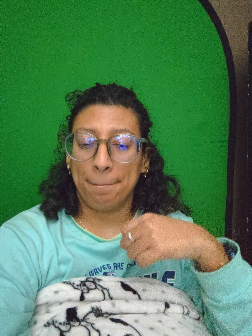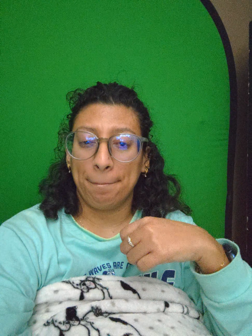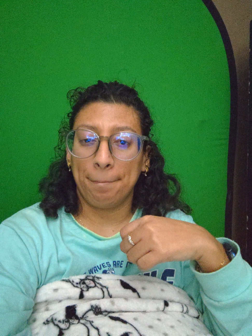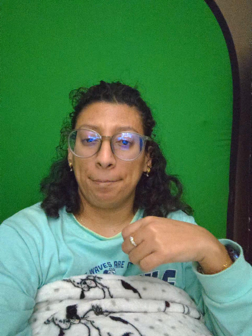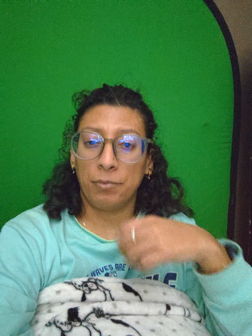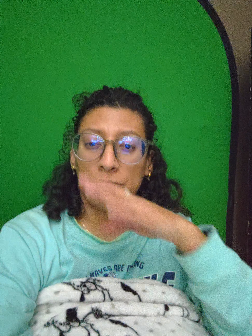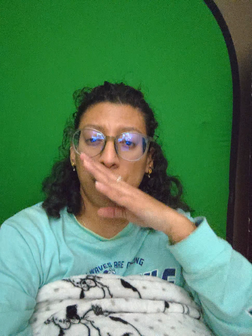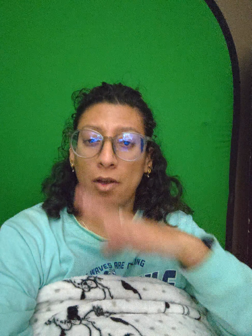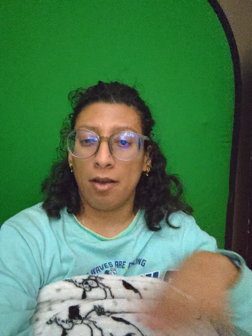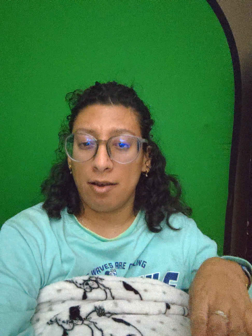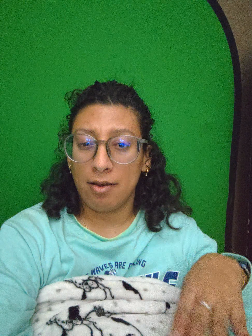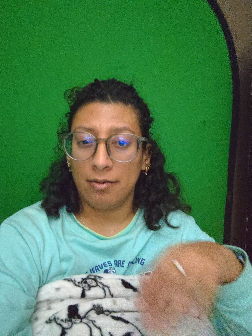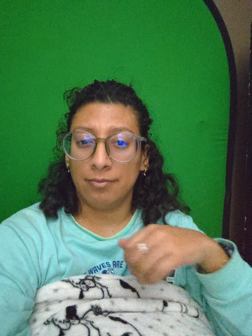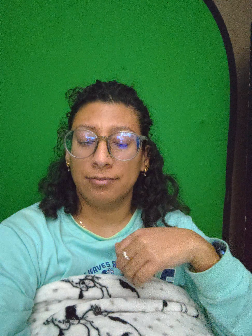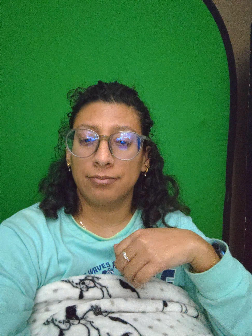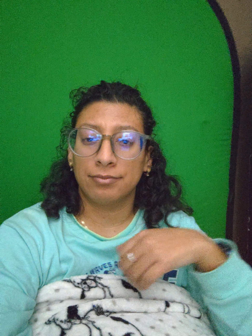quiet